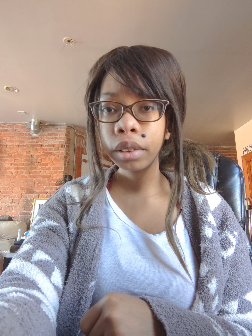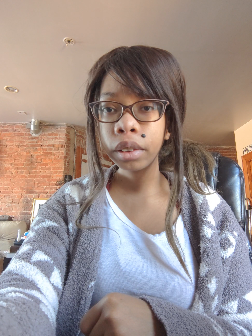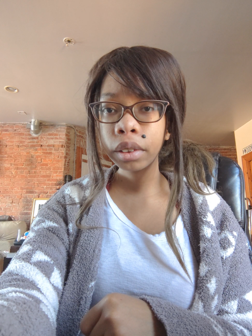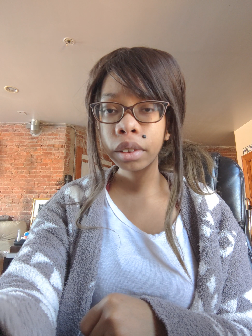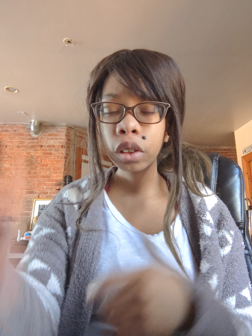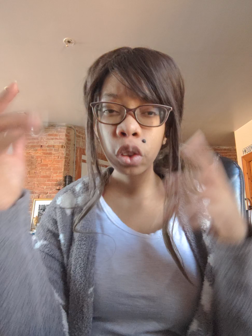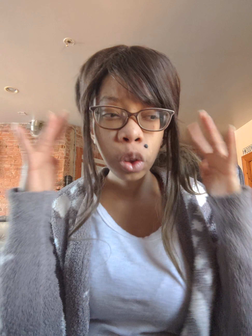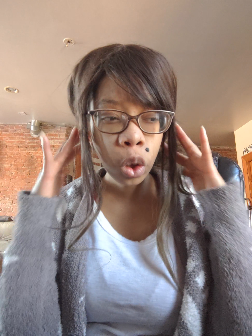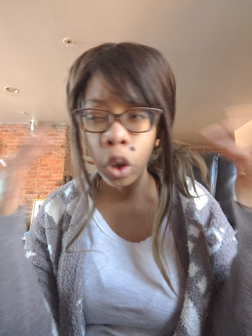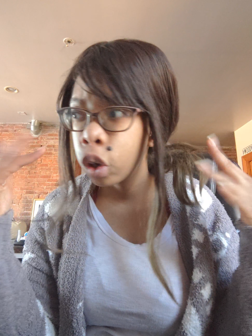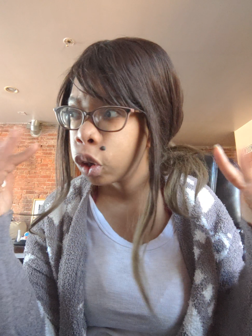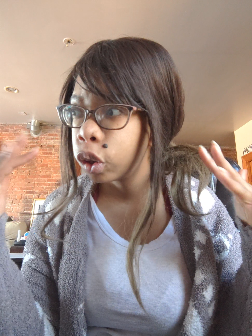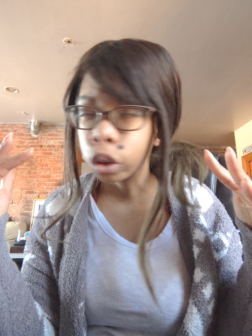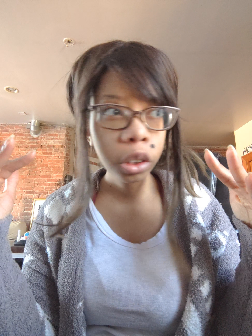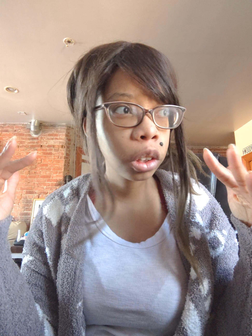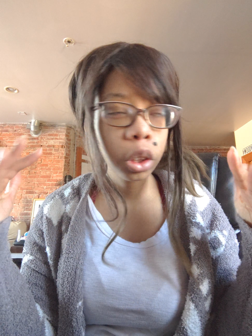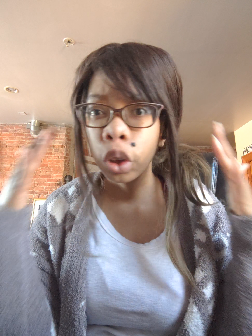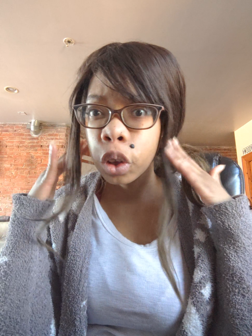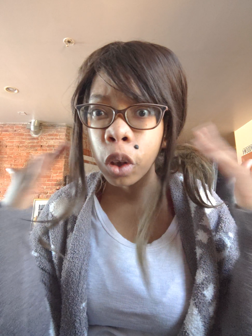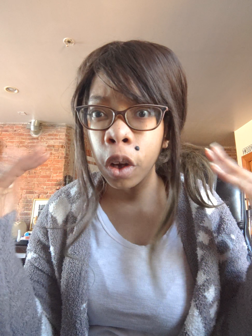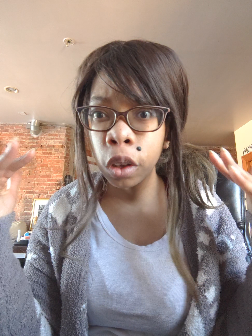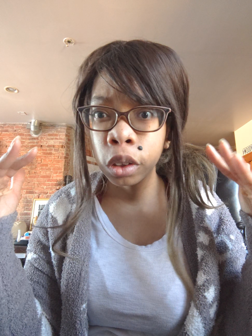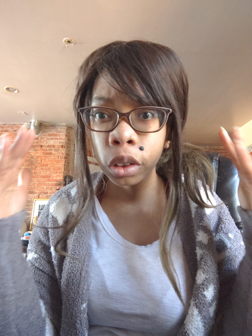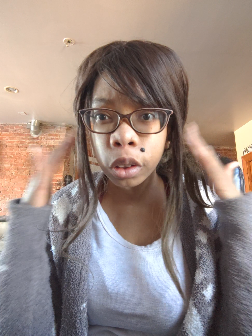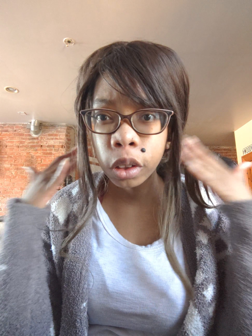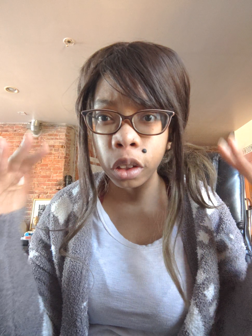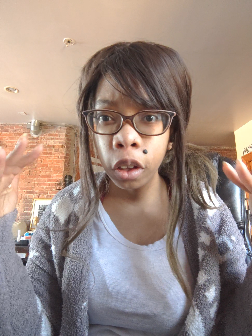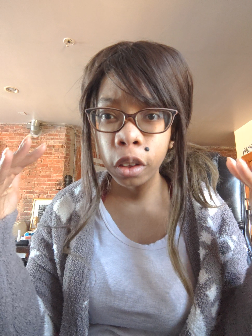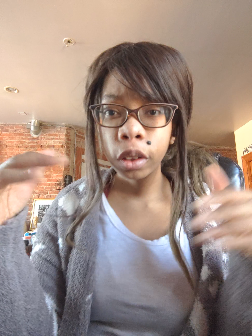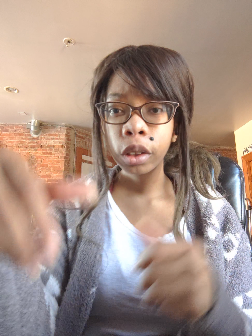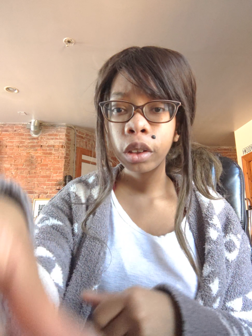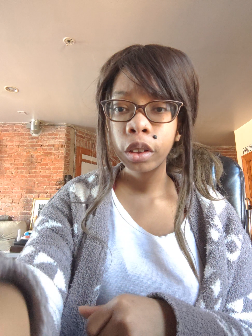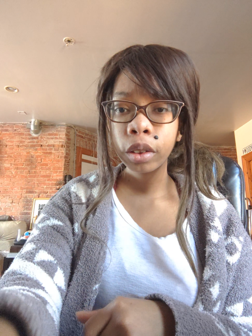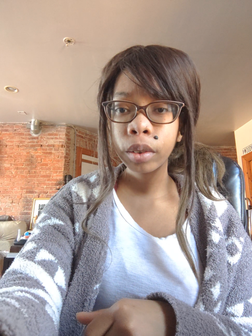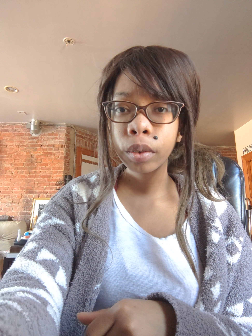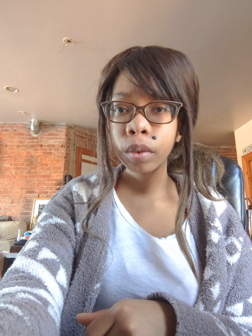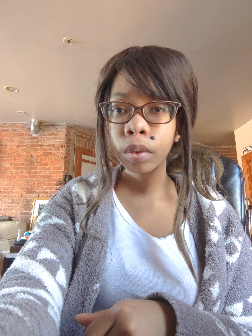noisy